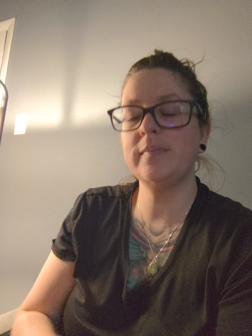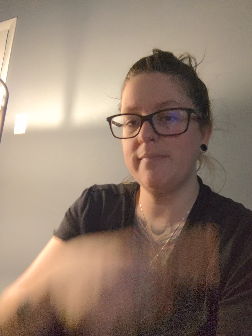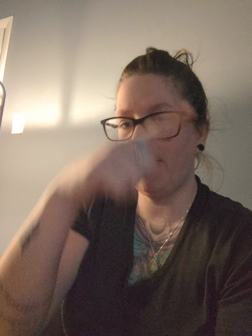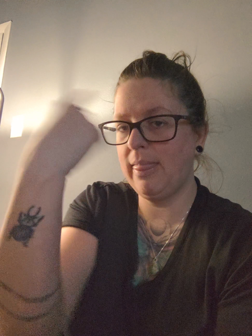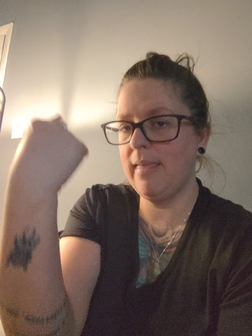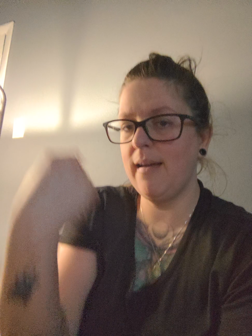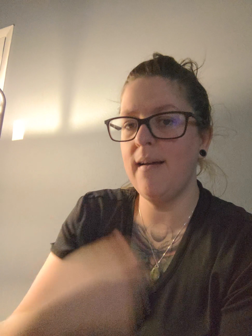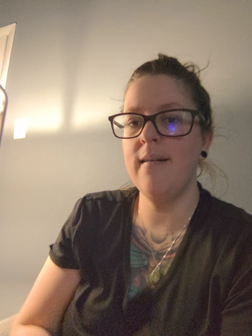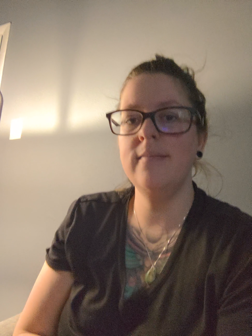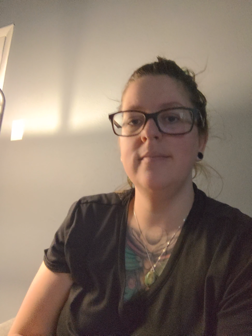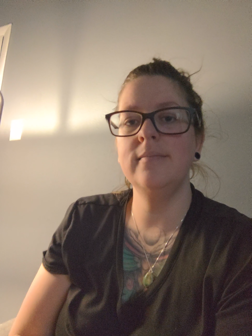black